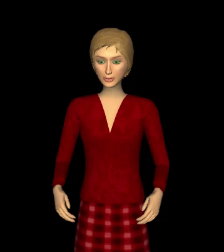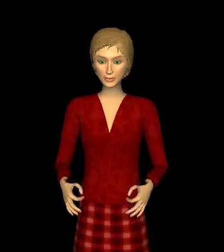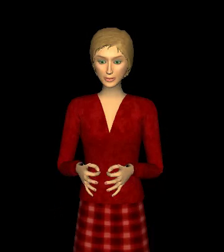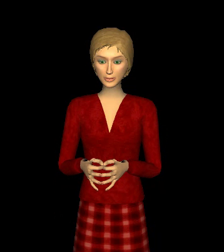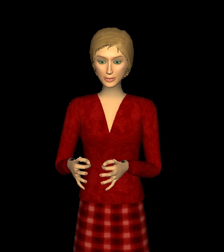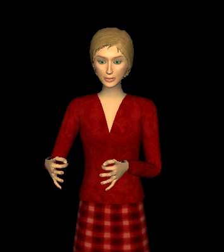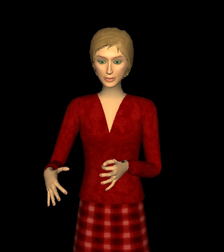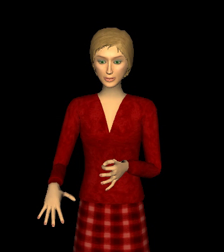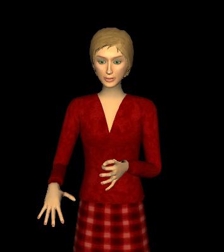نتائج